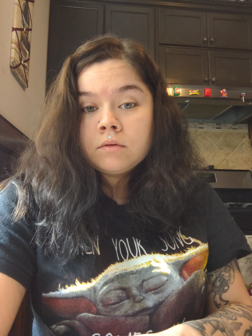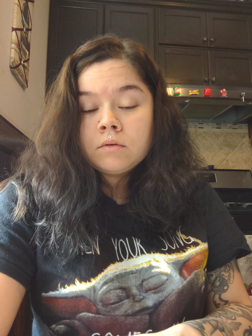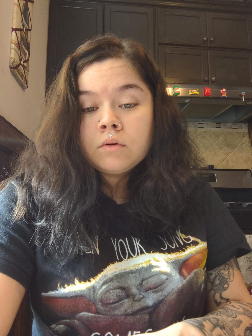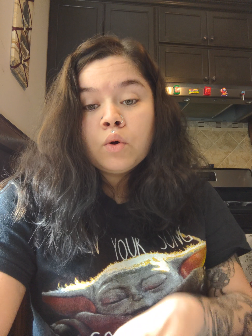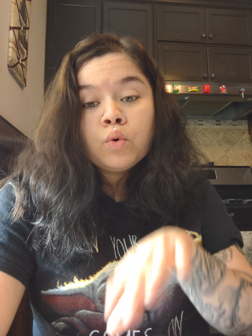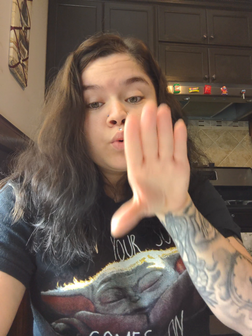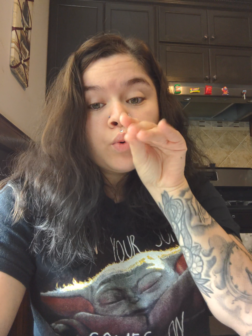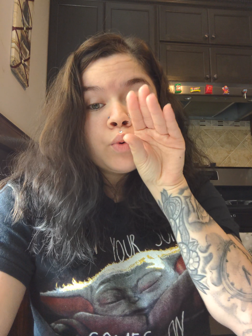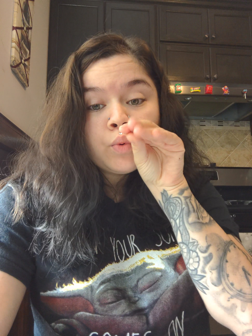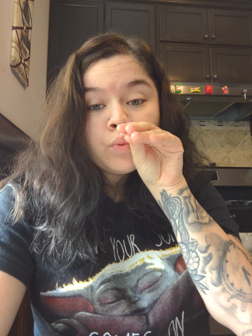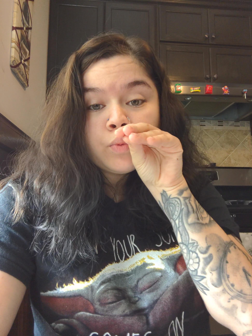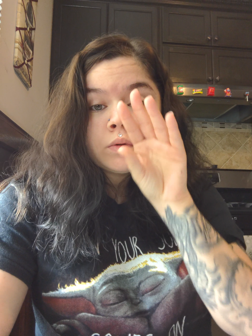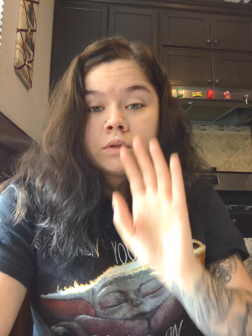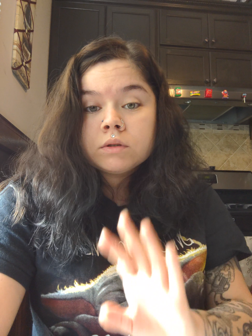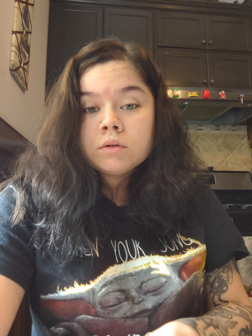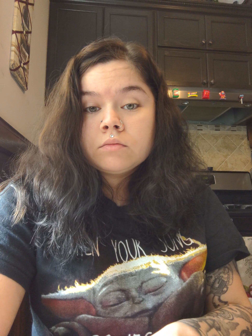goose